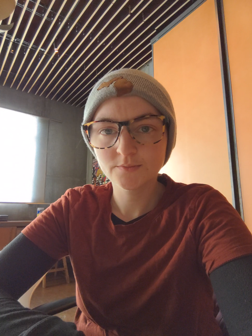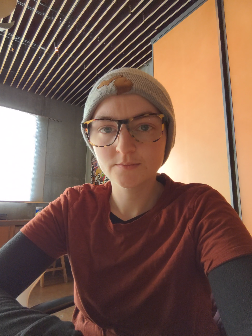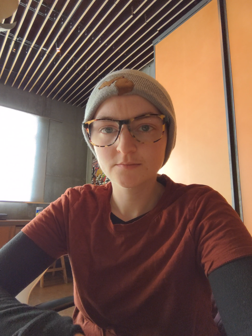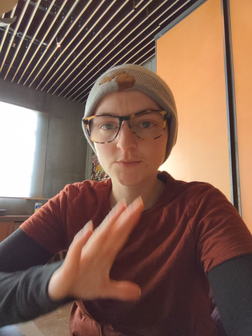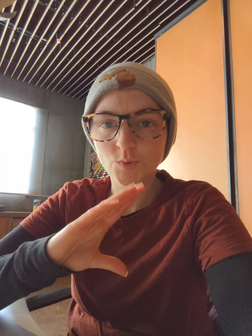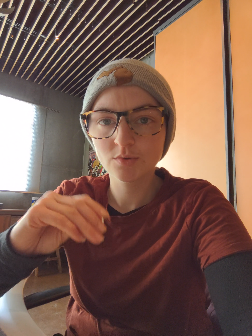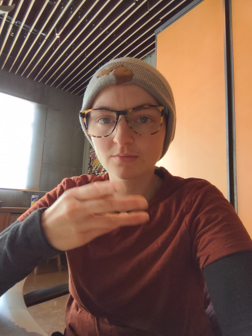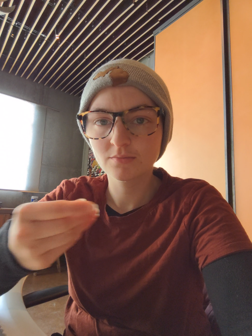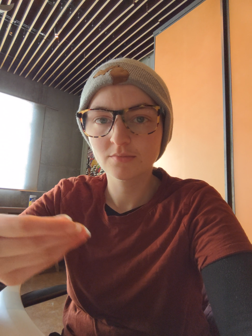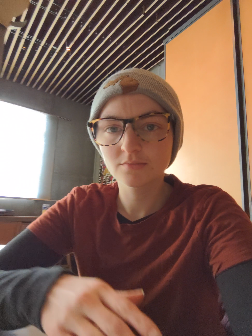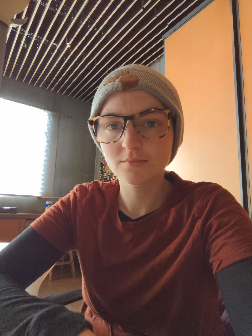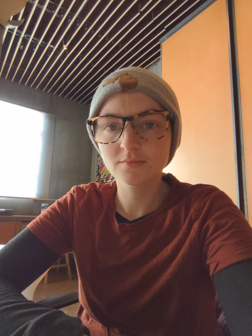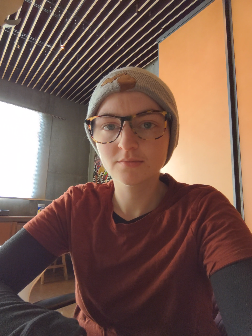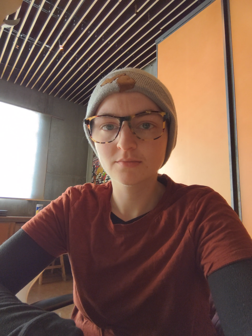story